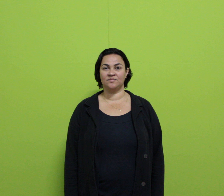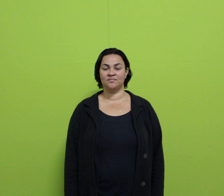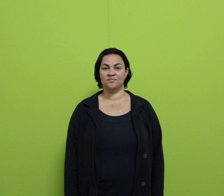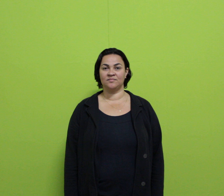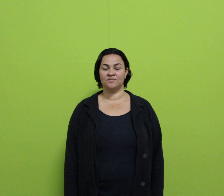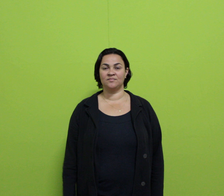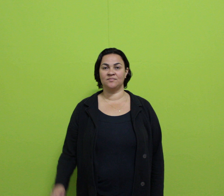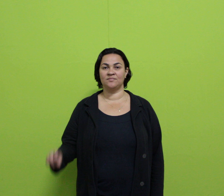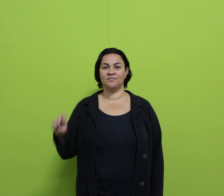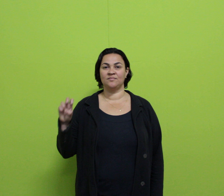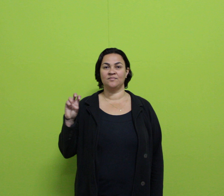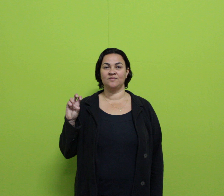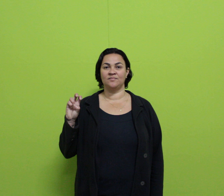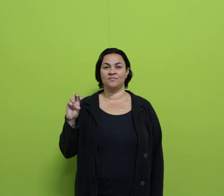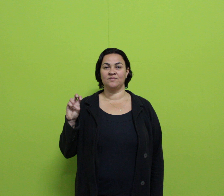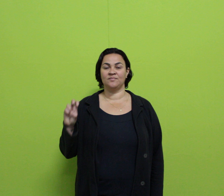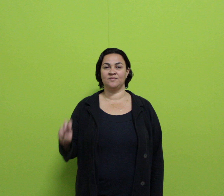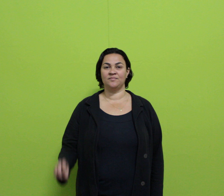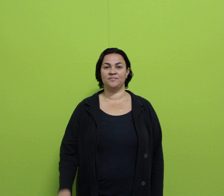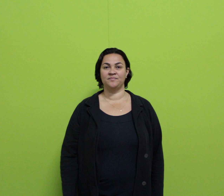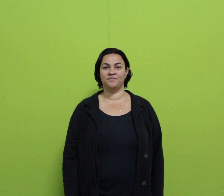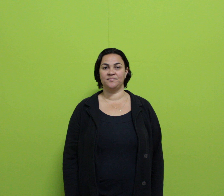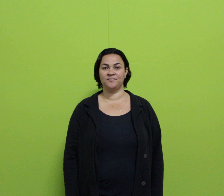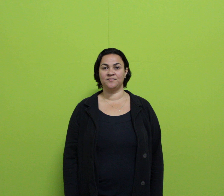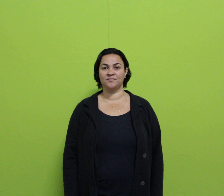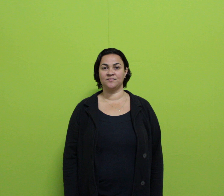cinco